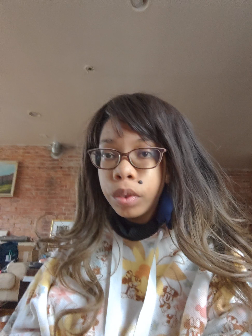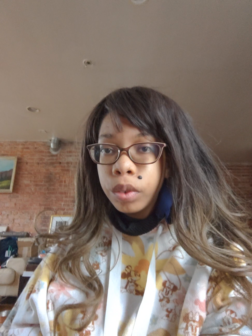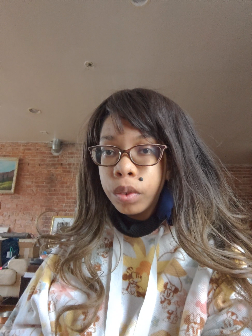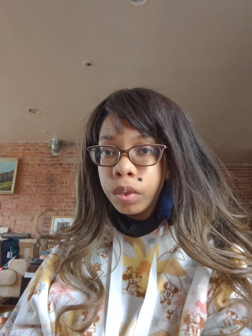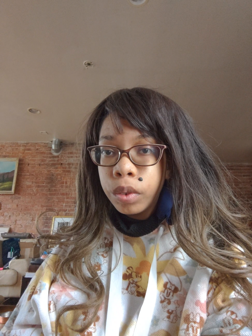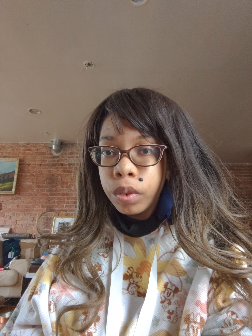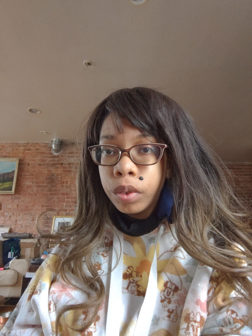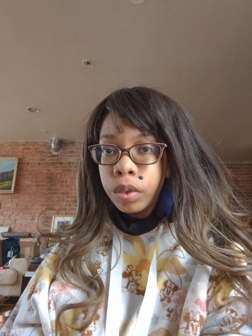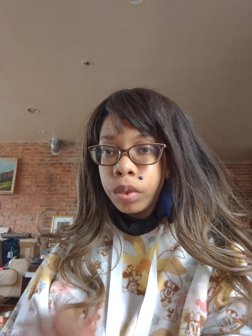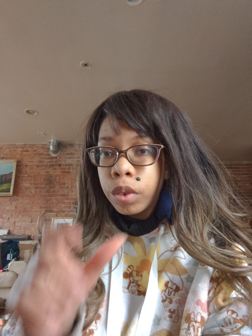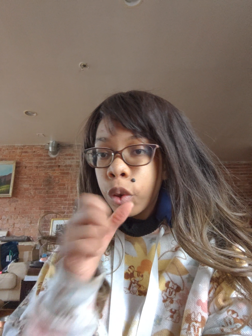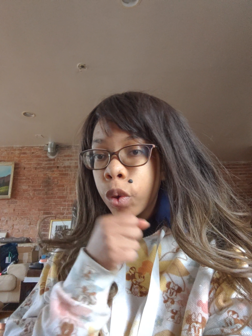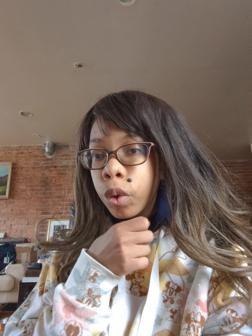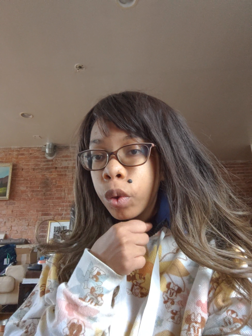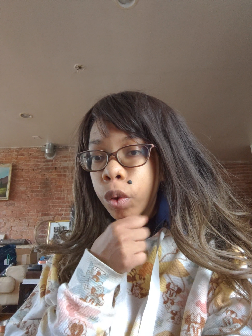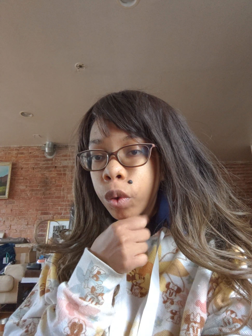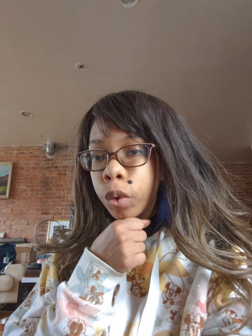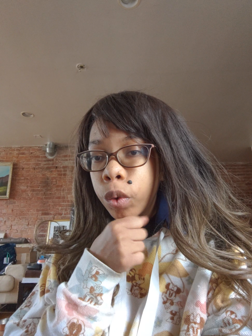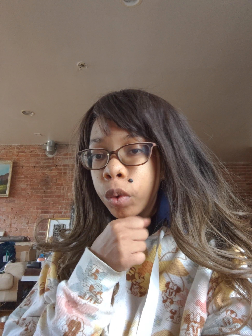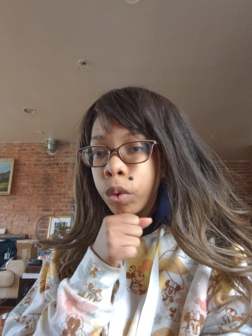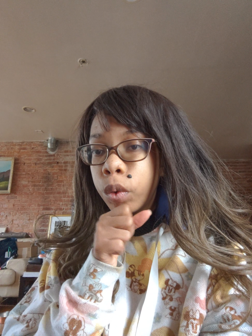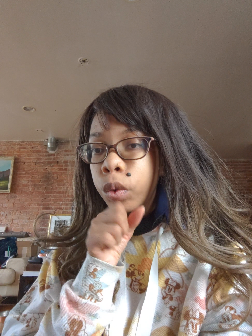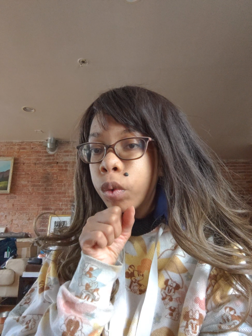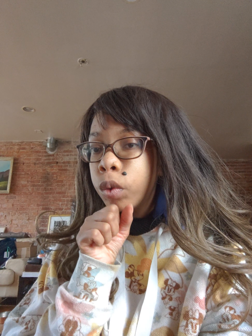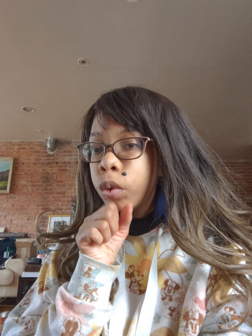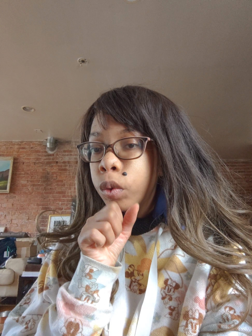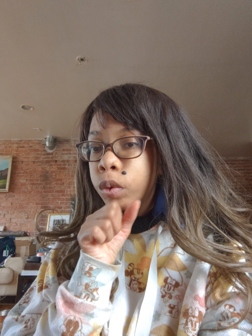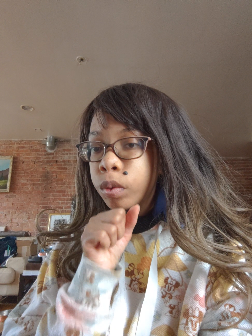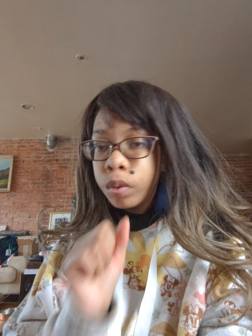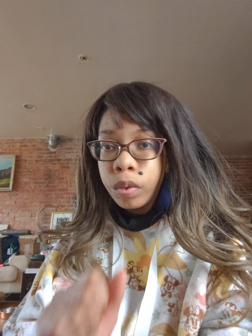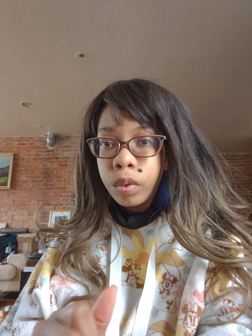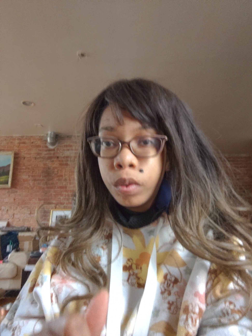orange